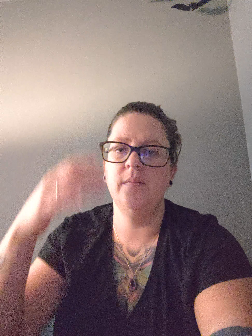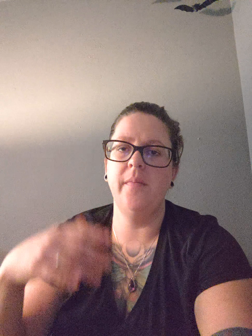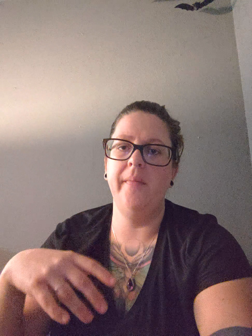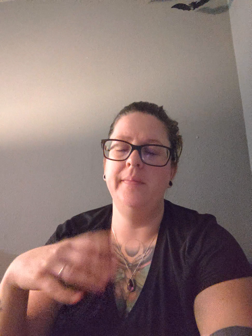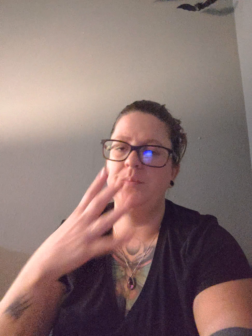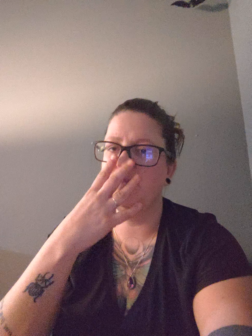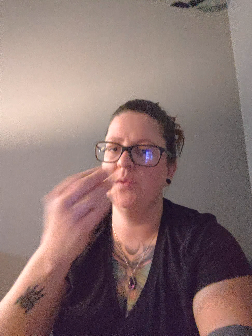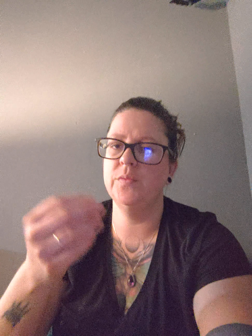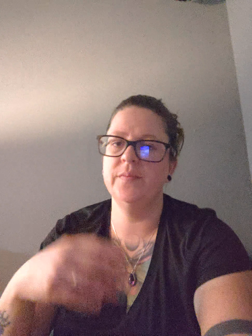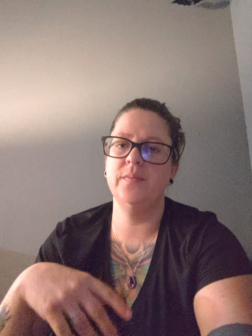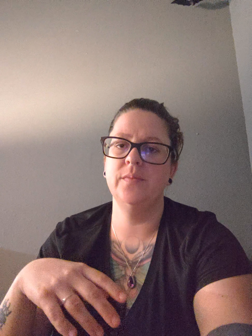wolf